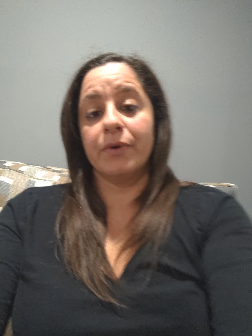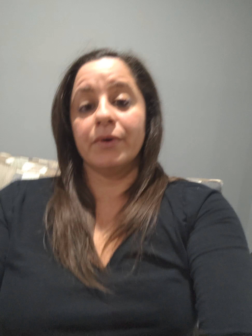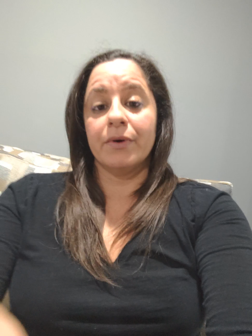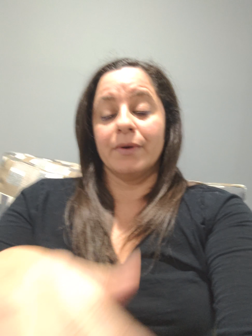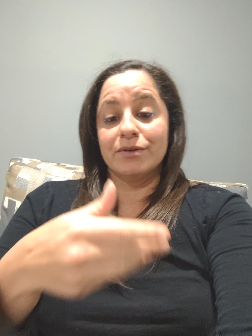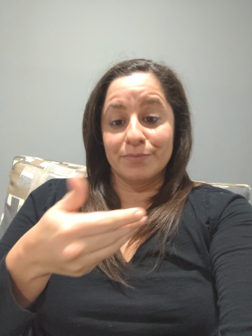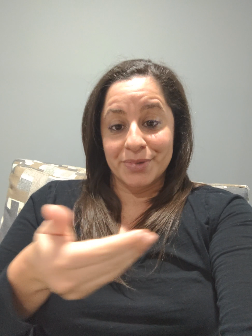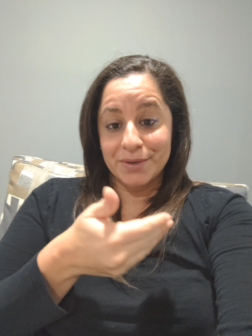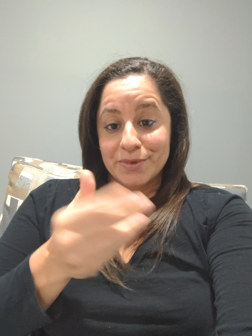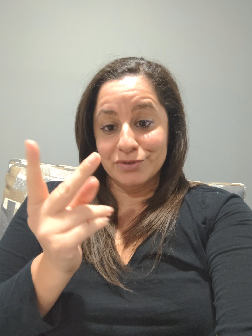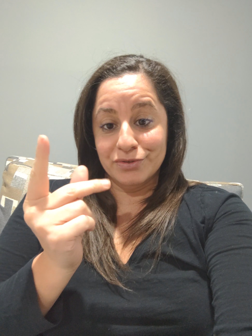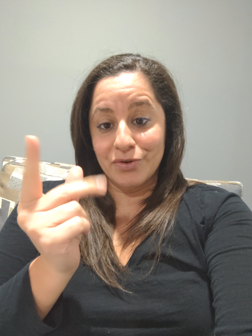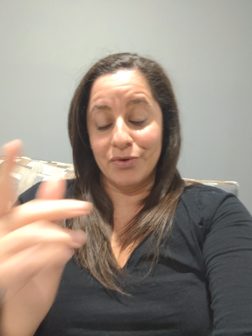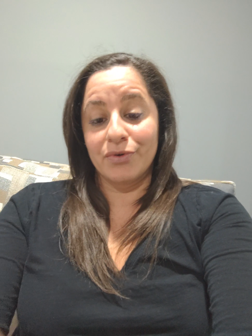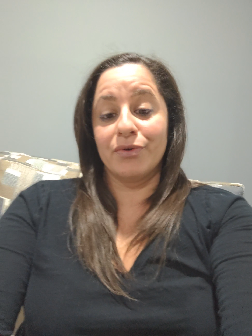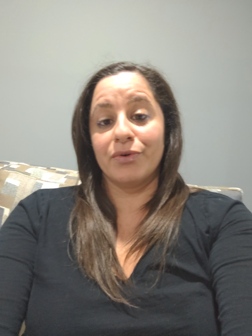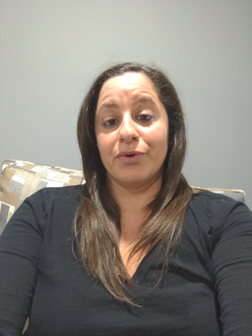puppy